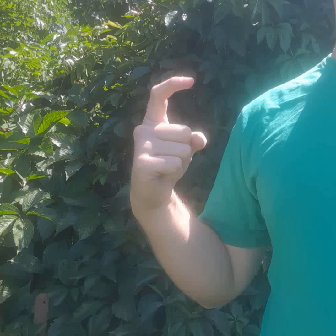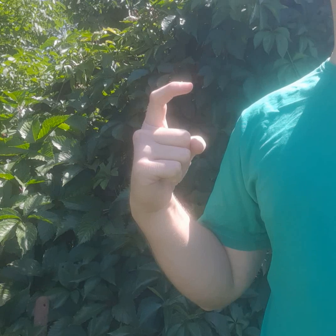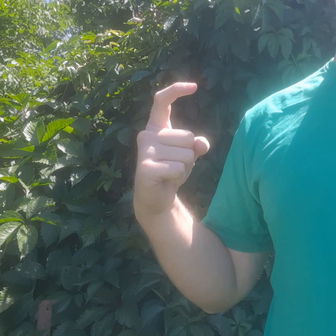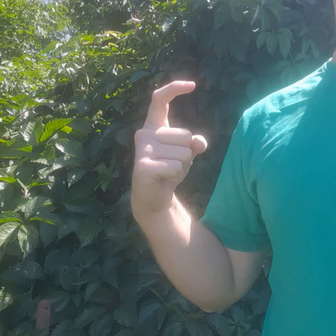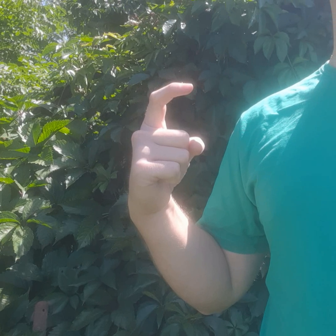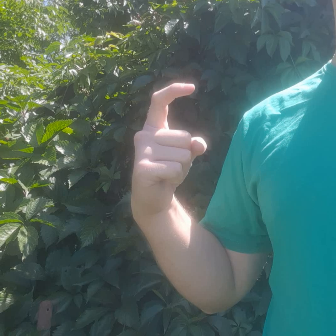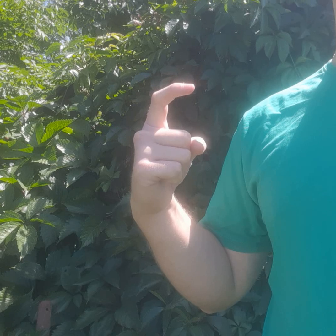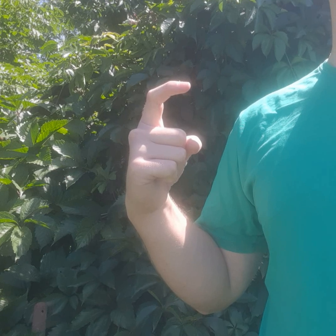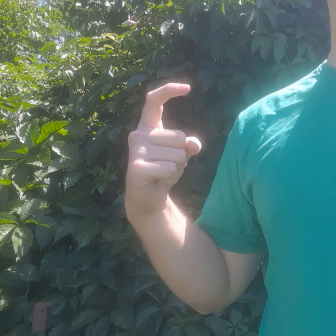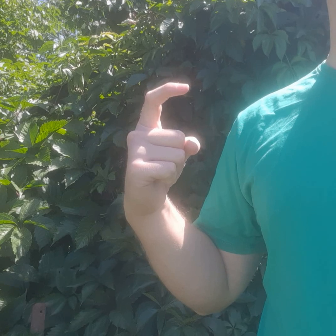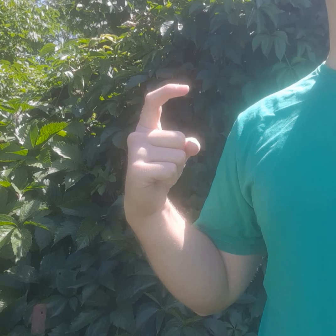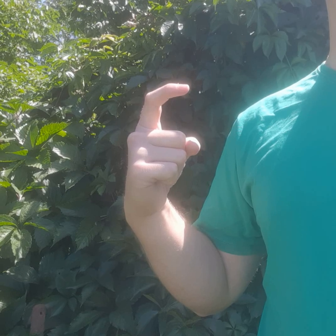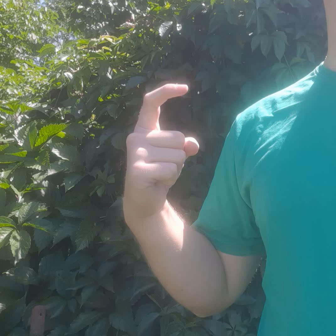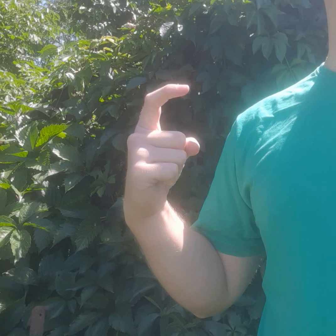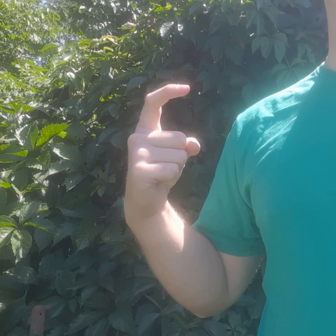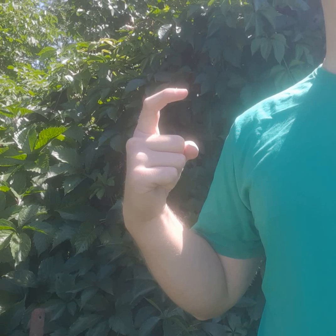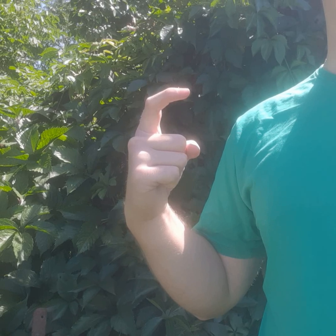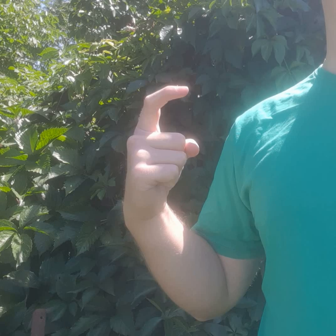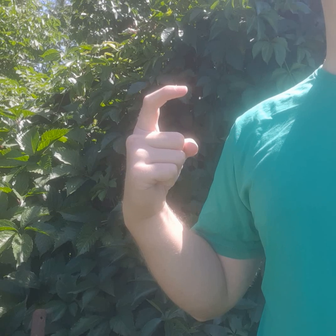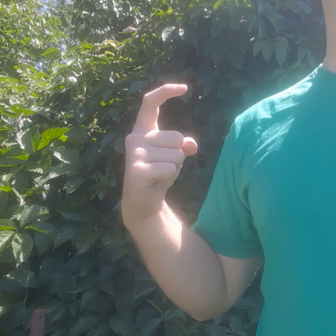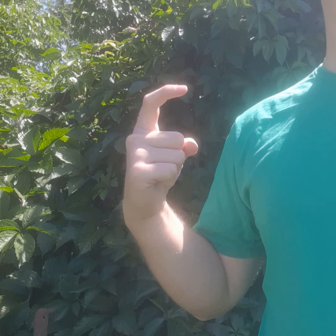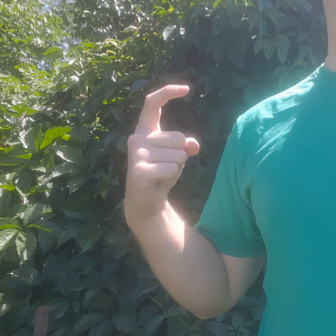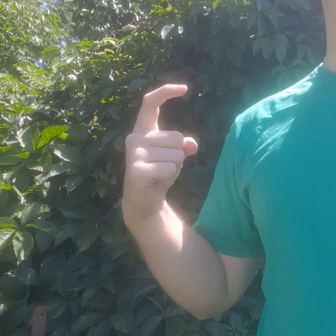Х